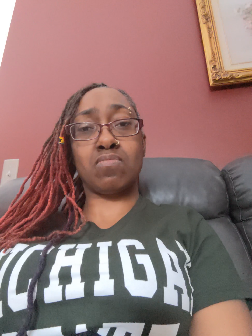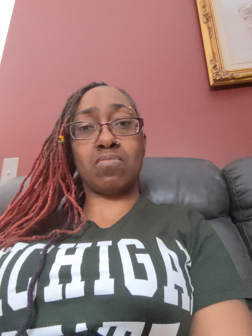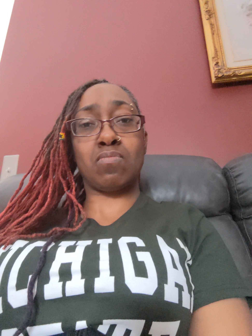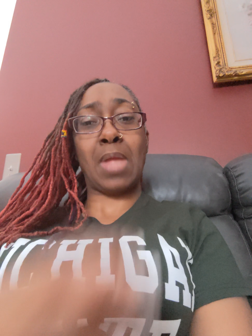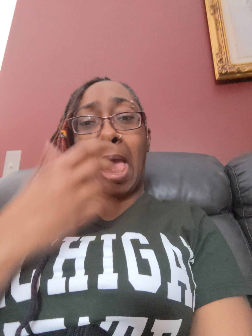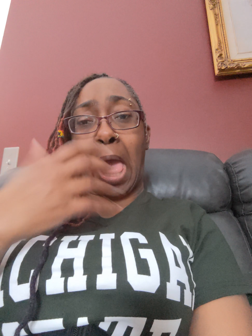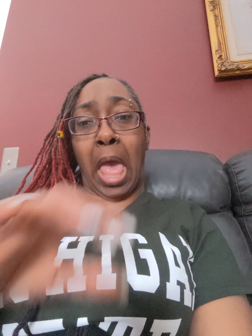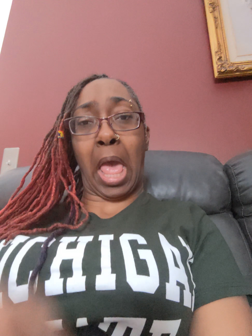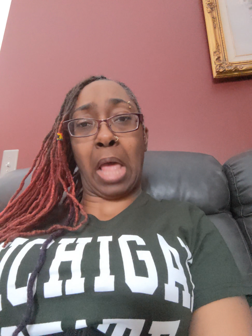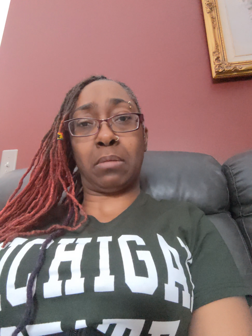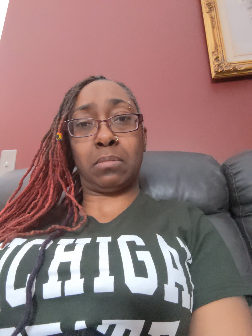hot